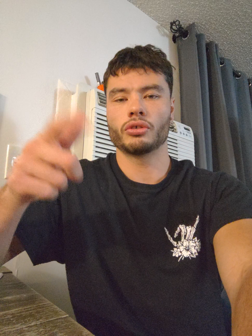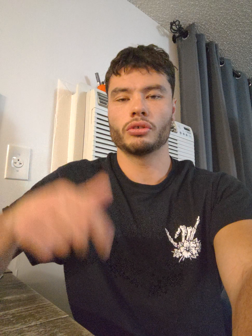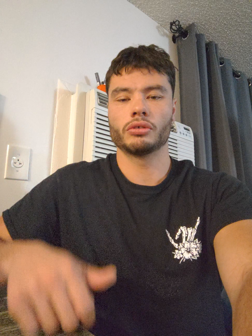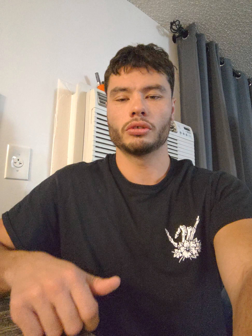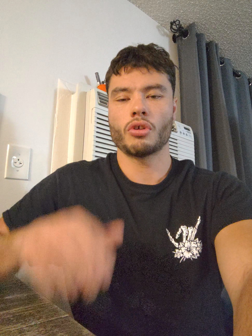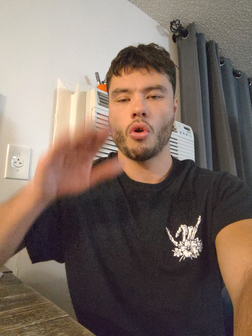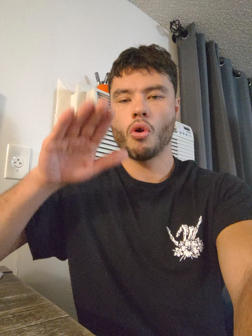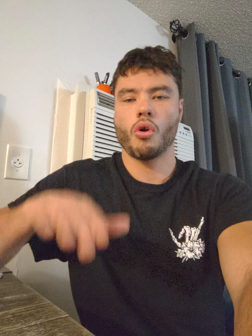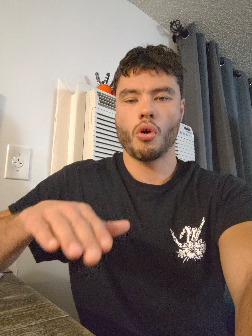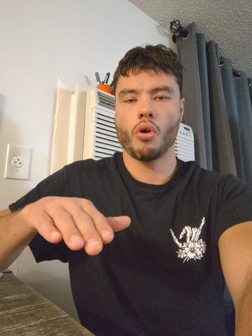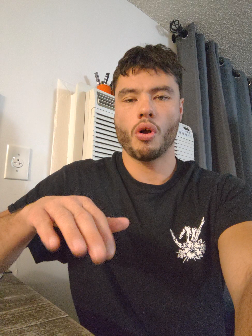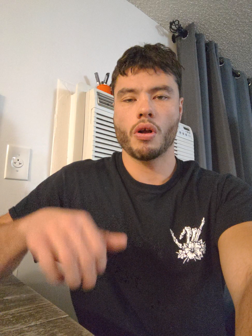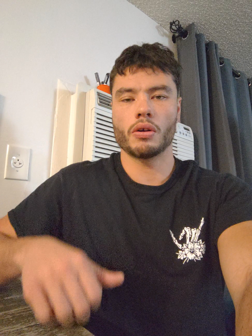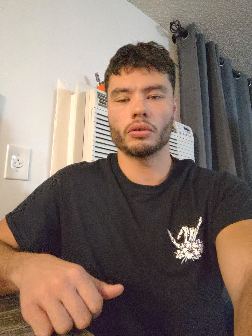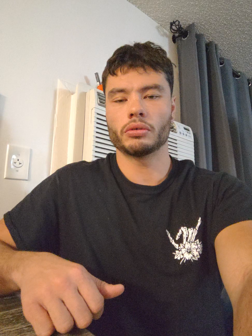on